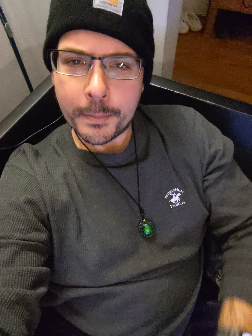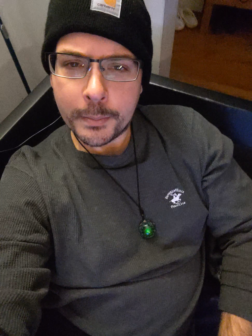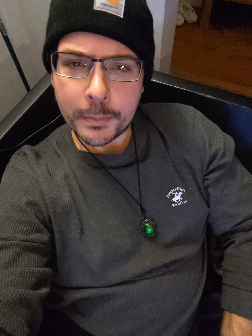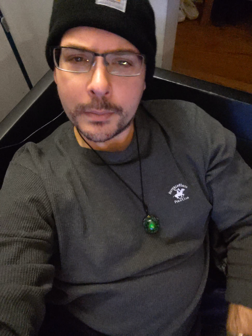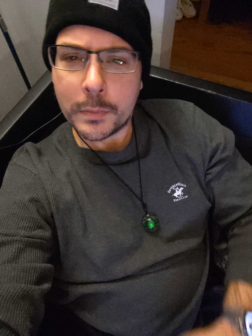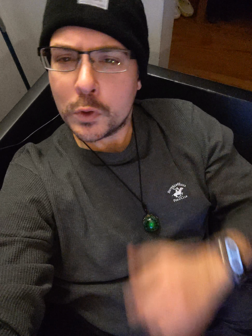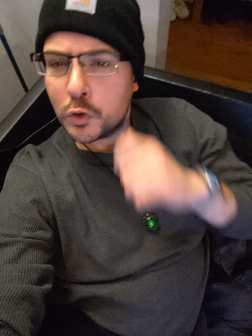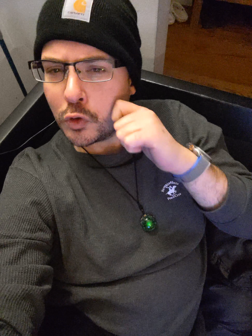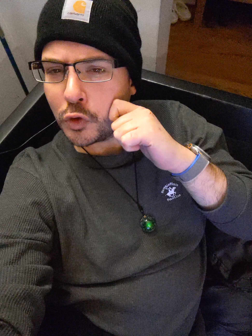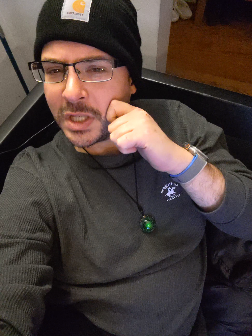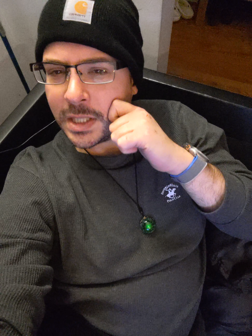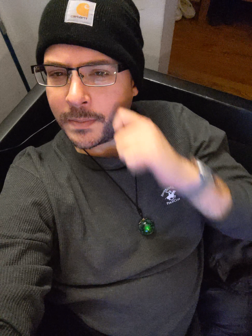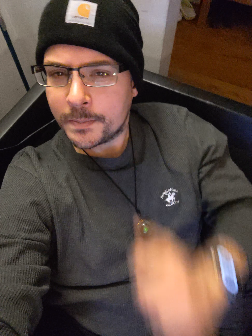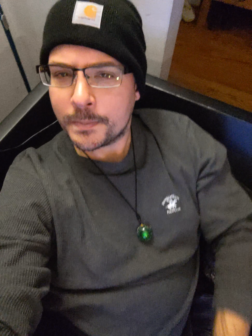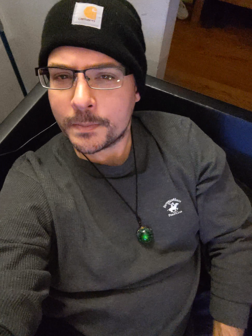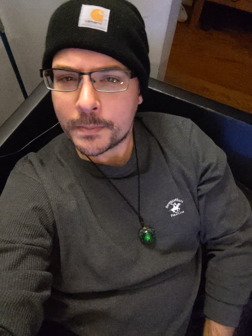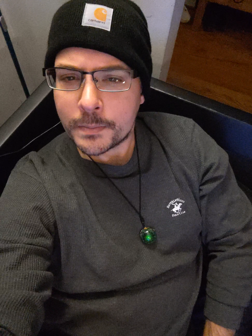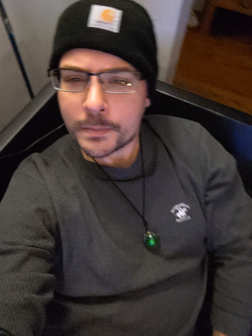cheek